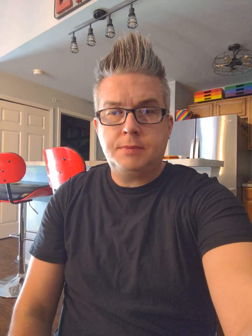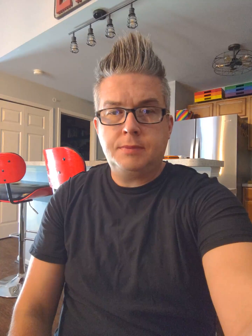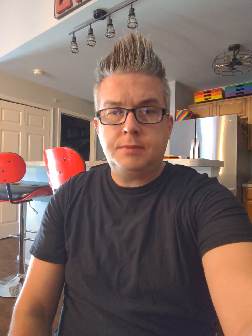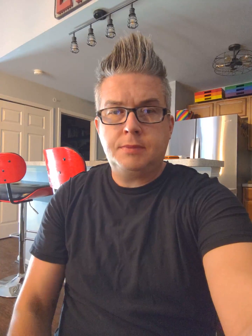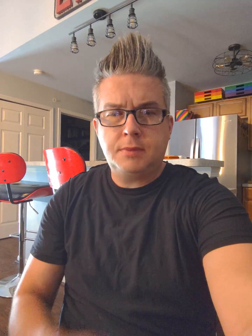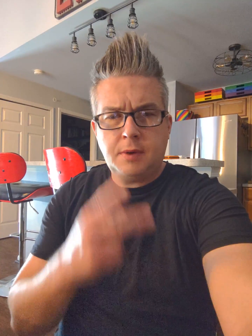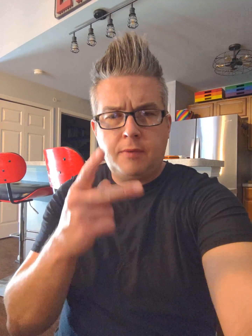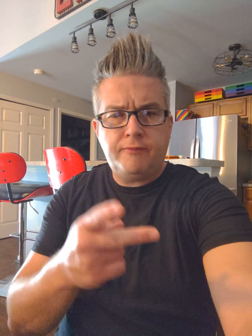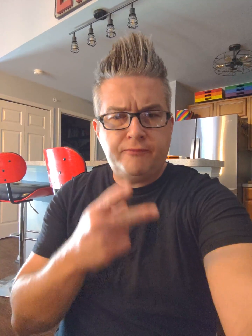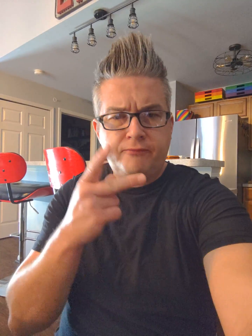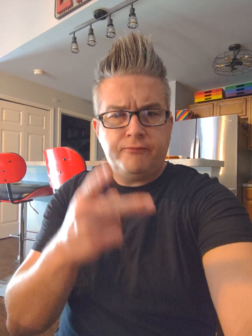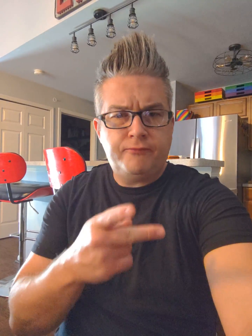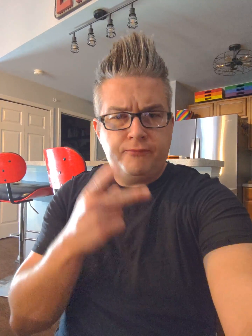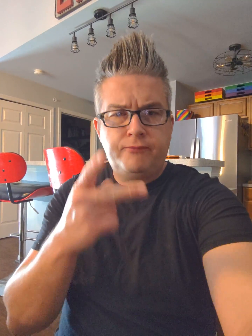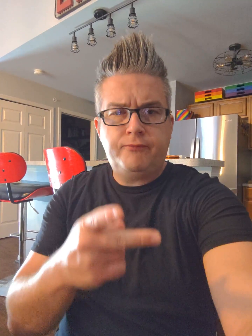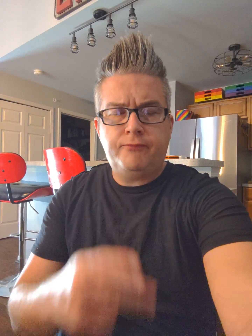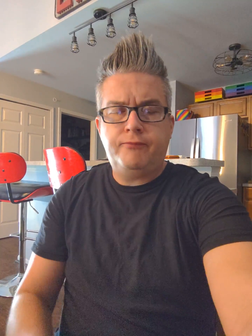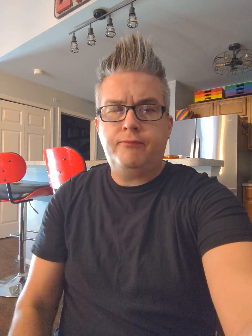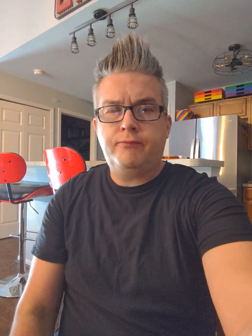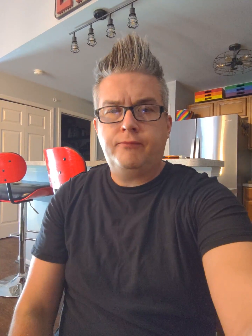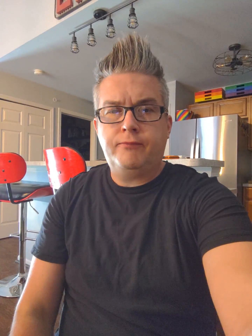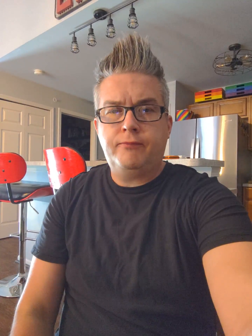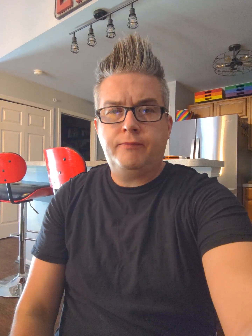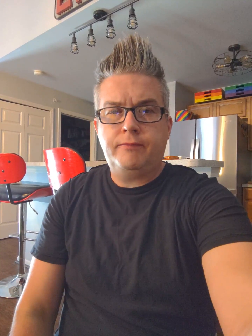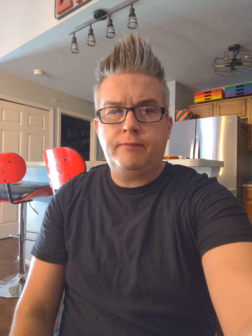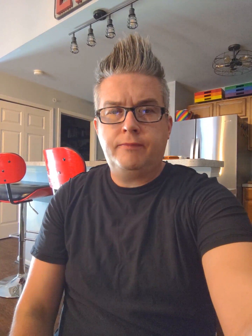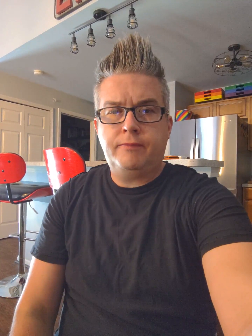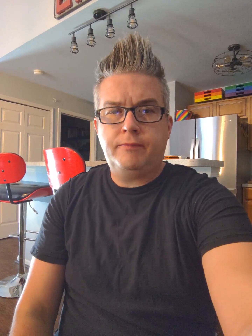careful